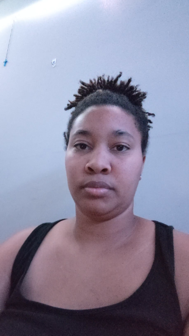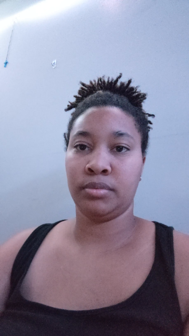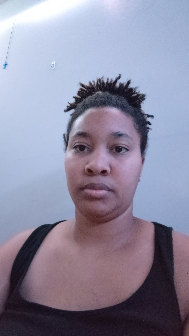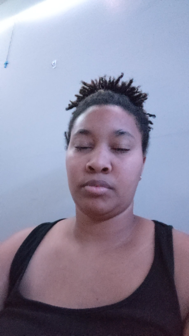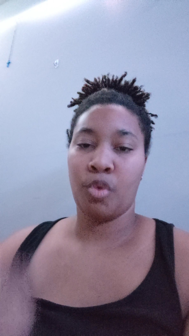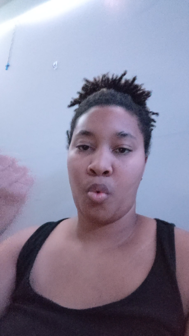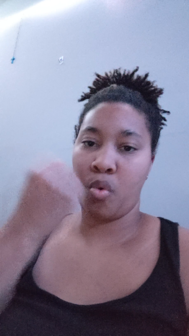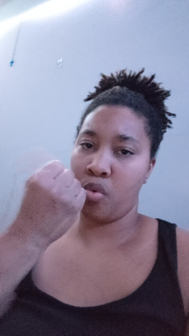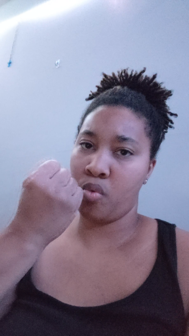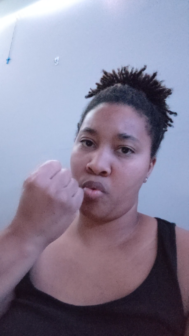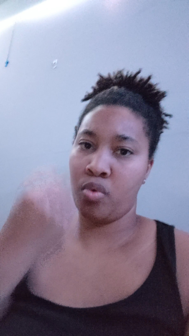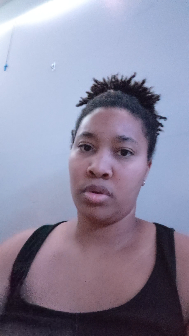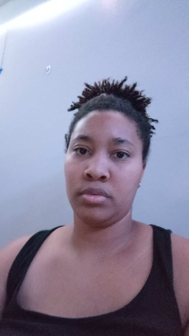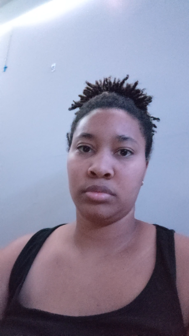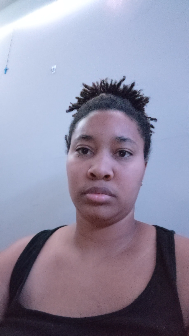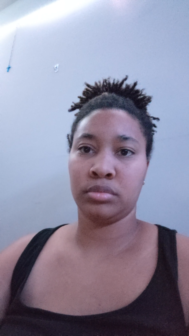hold